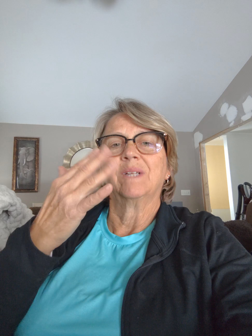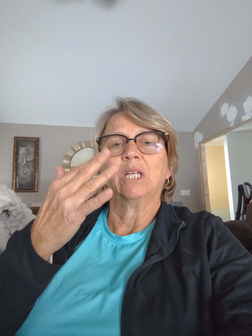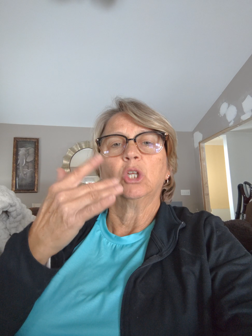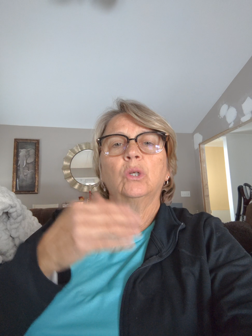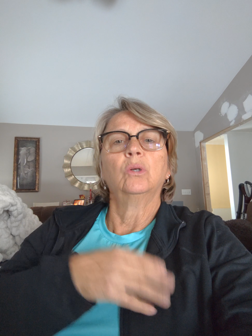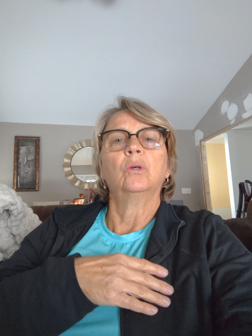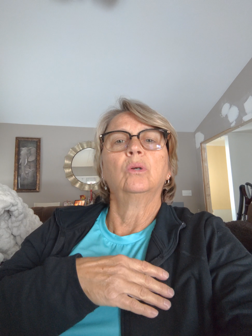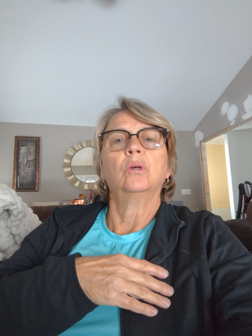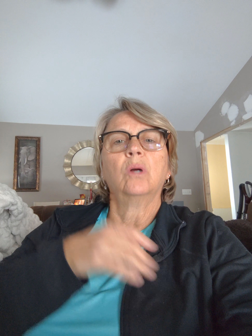finger